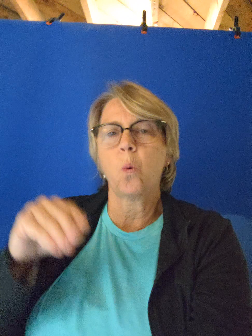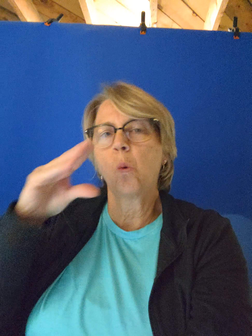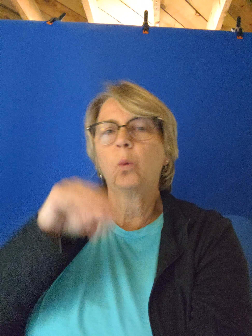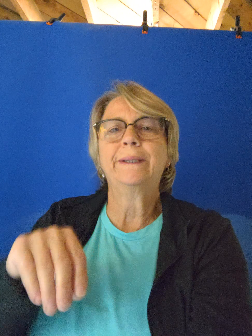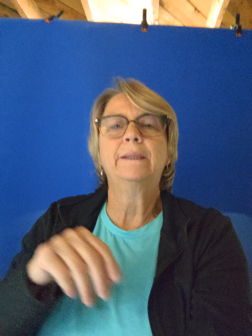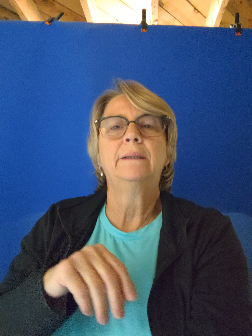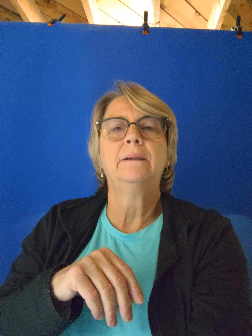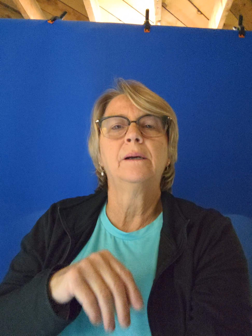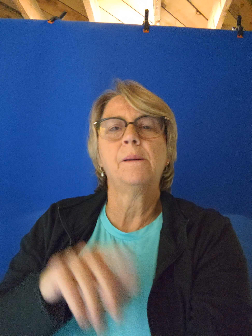story